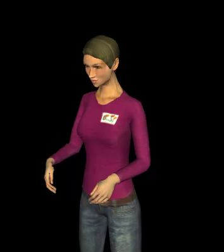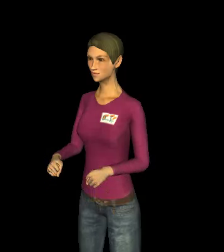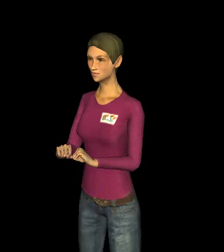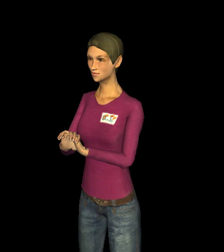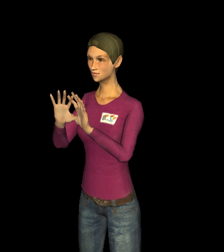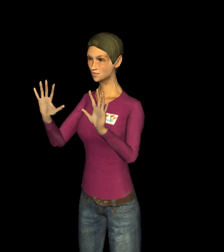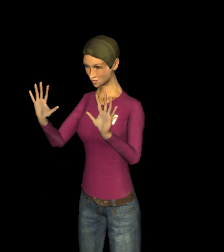واضح